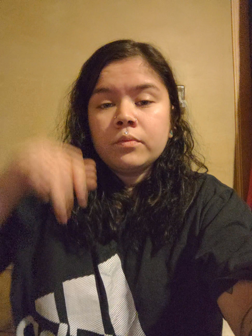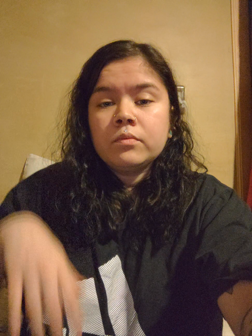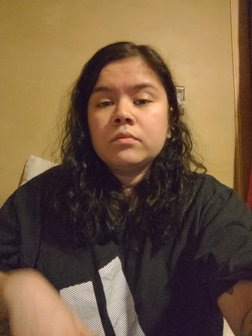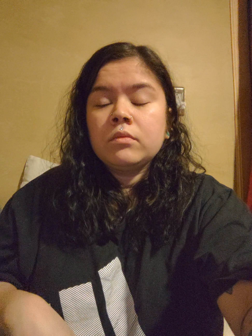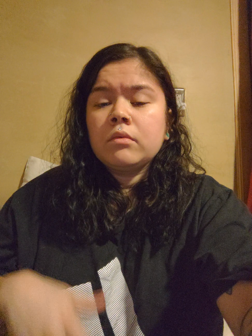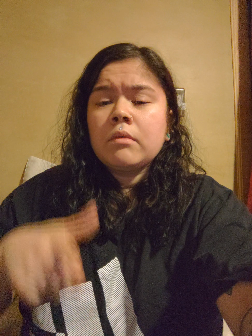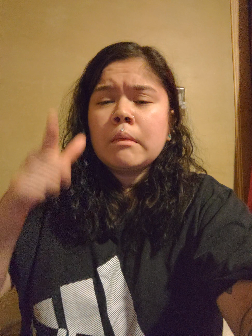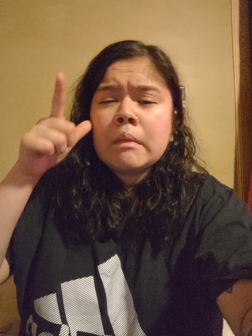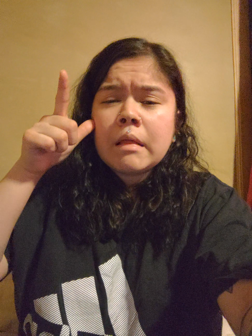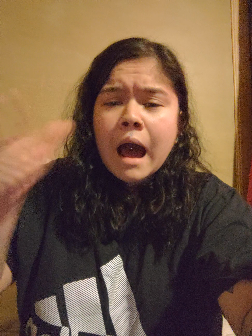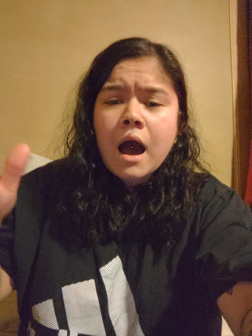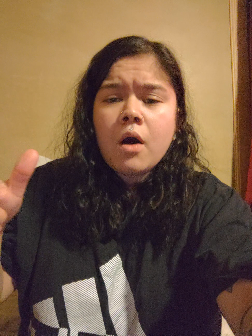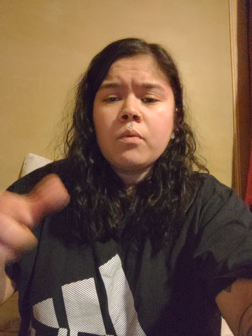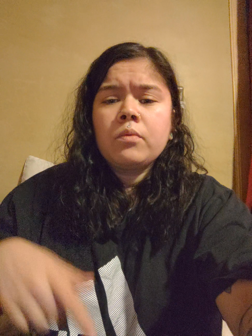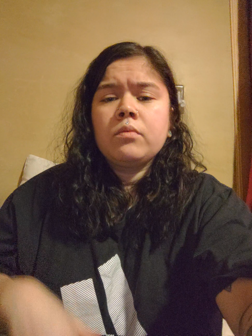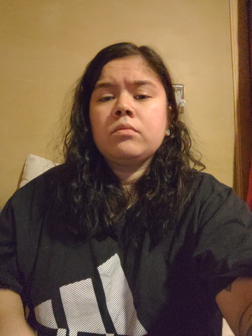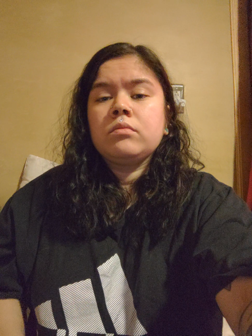loud